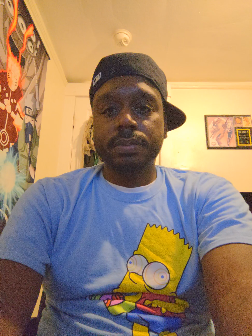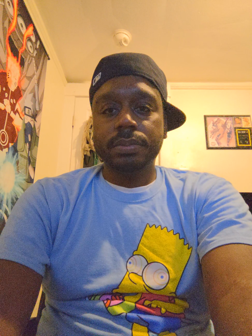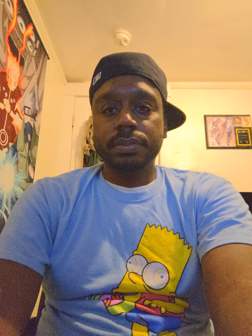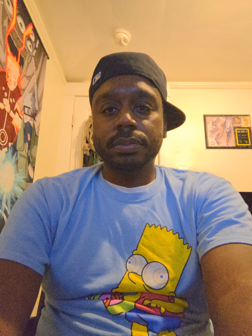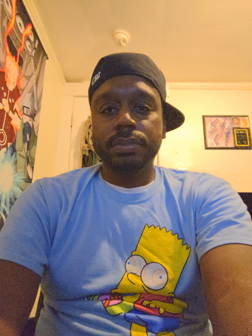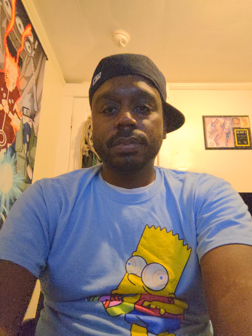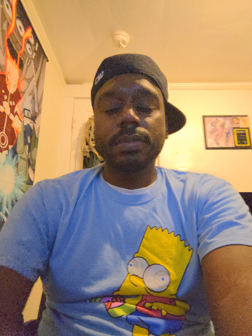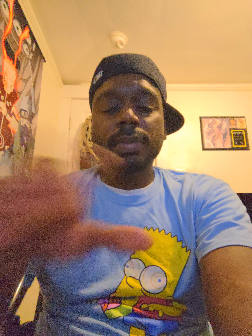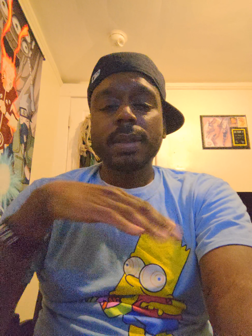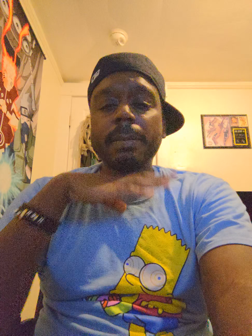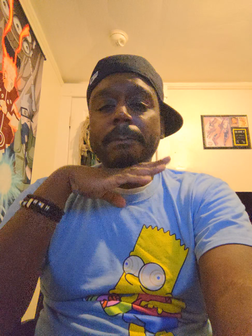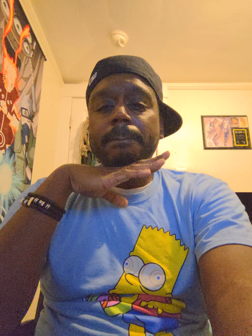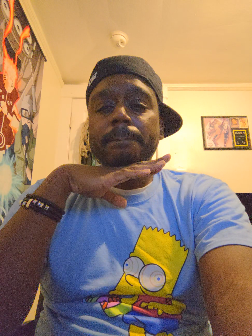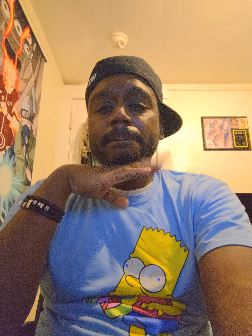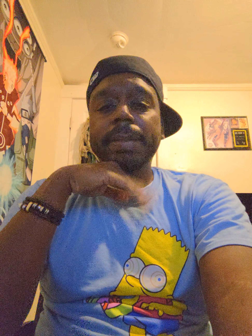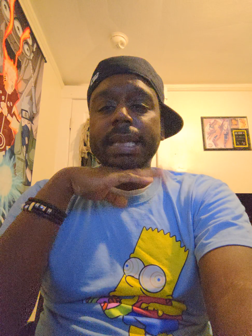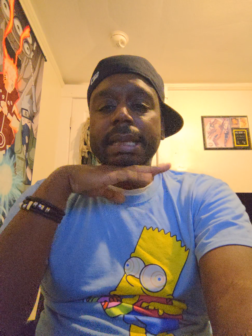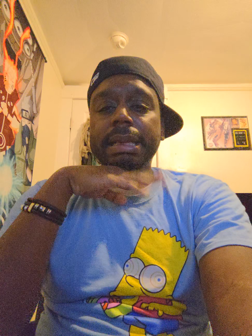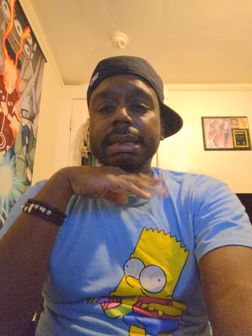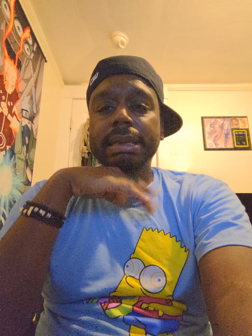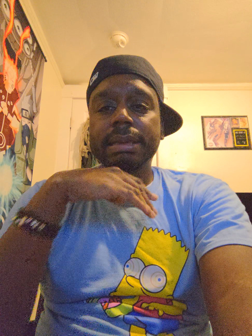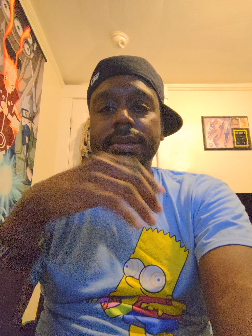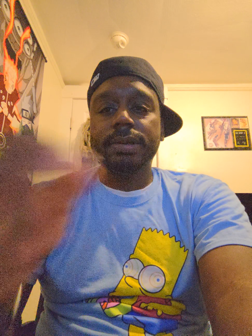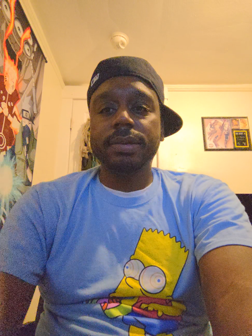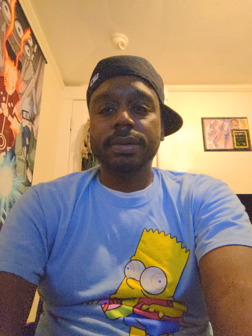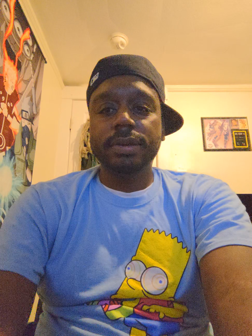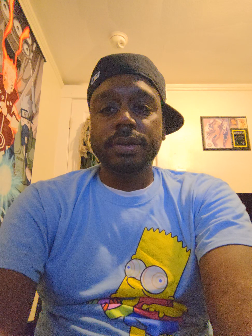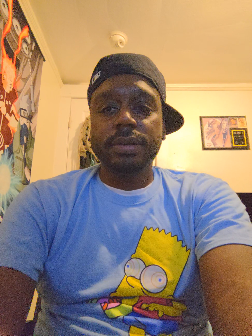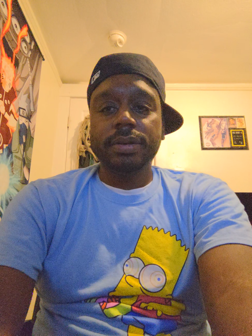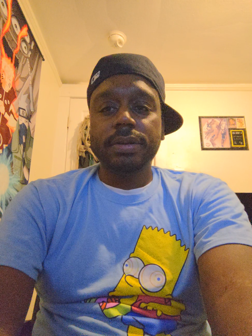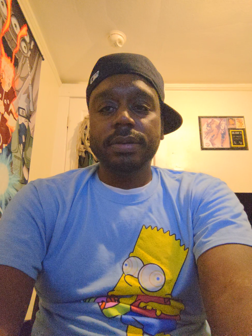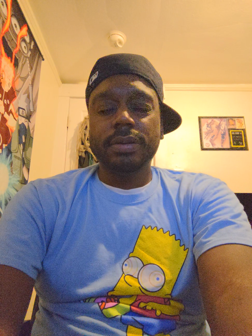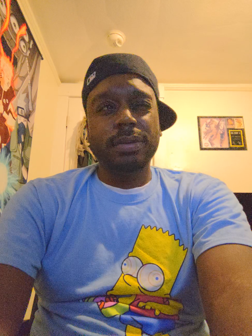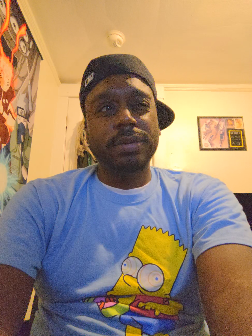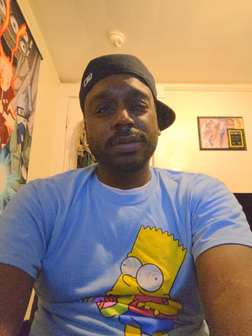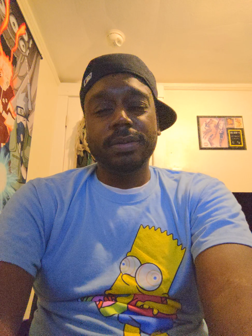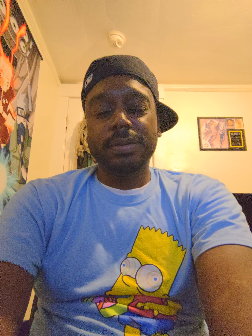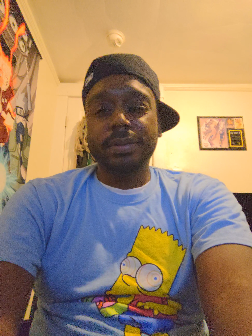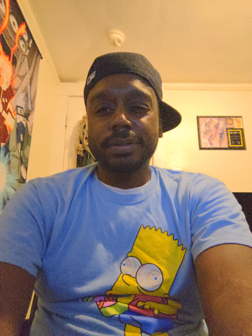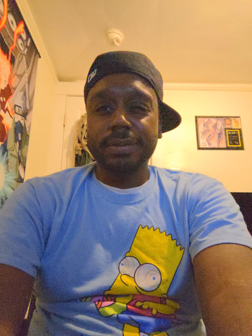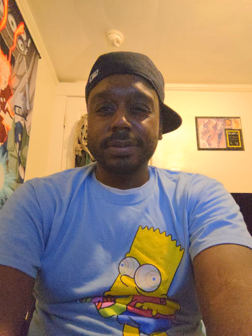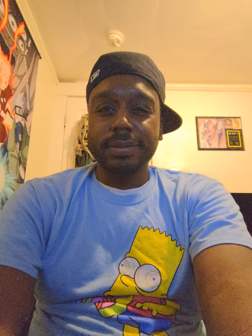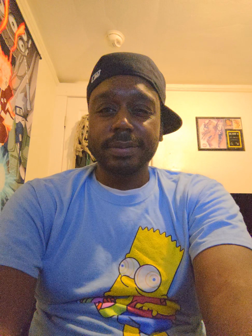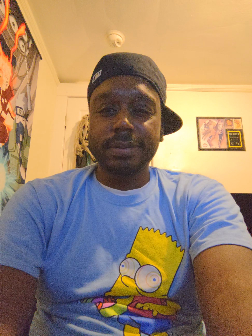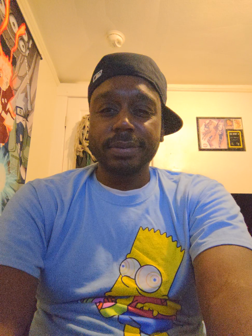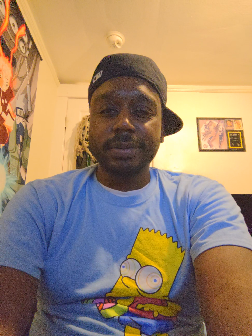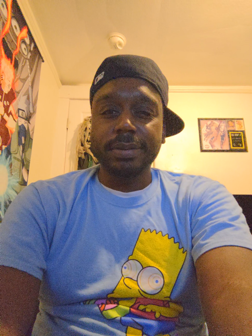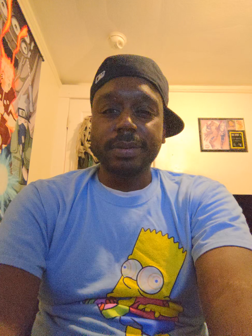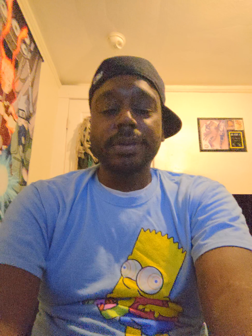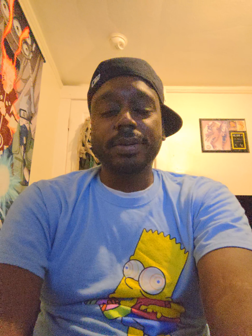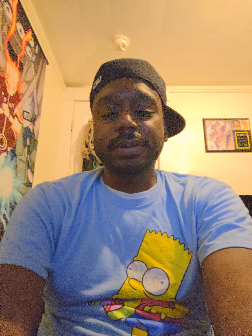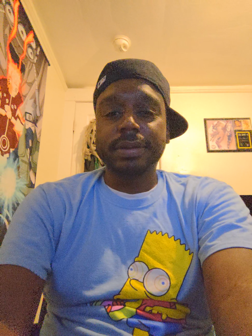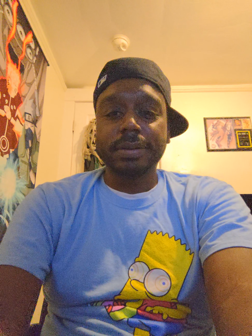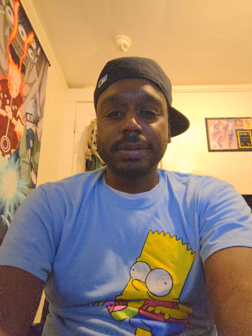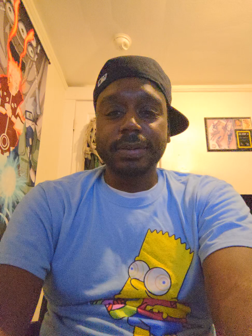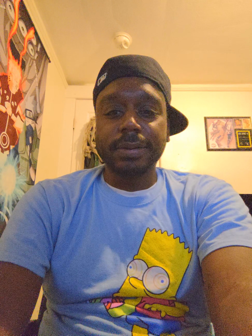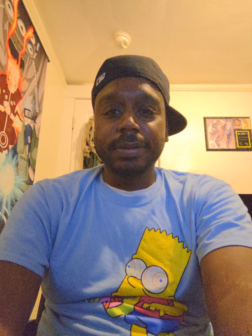pig